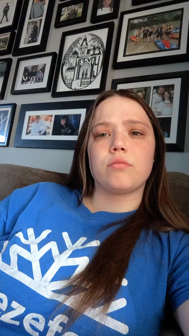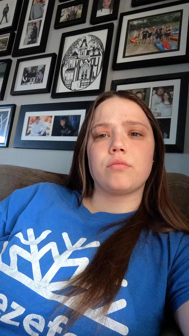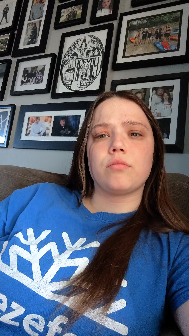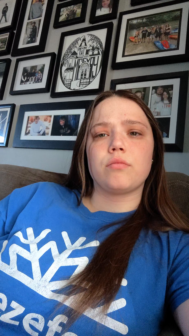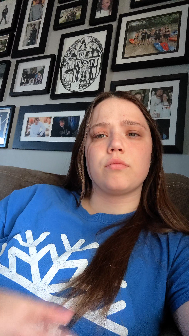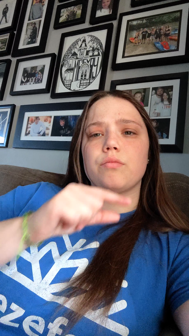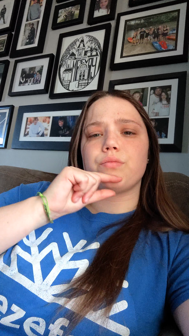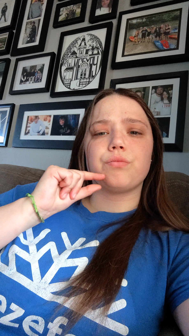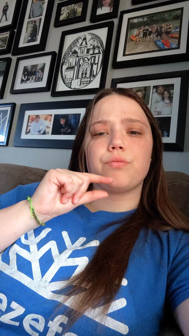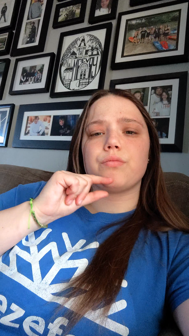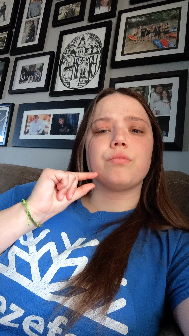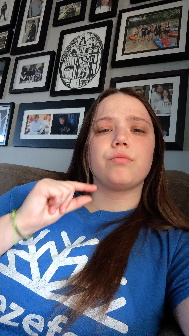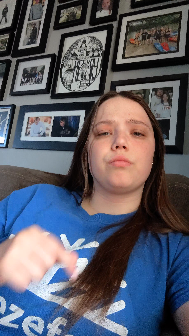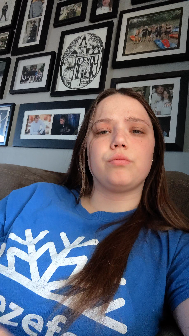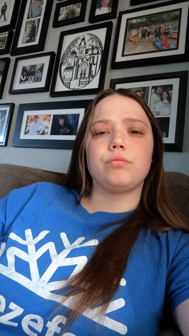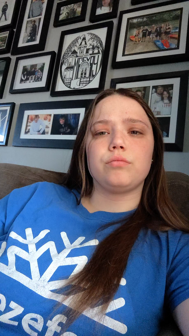glue